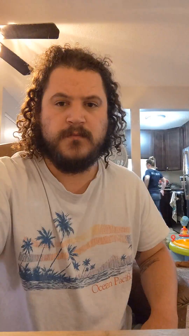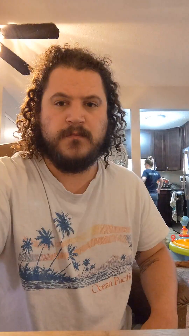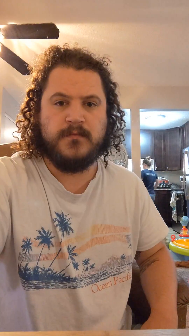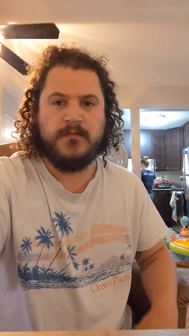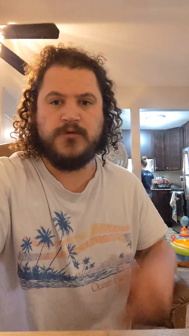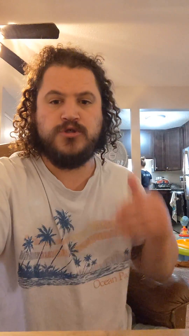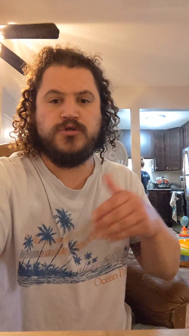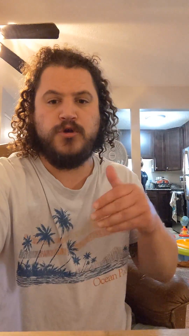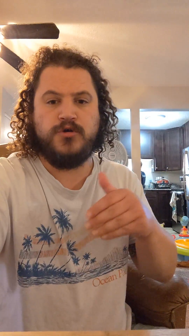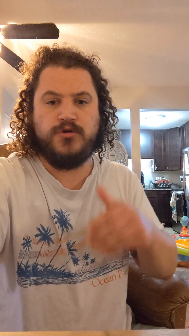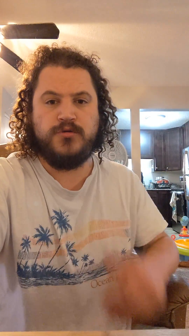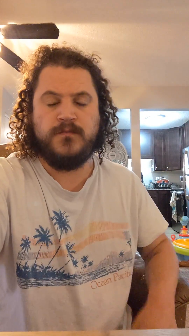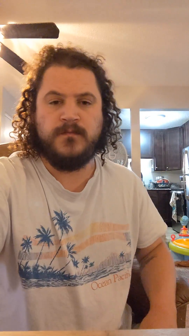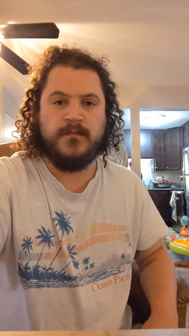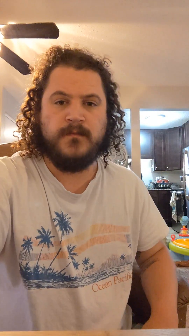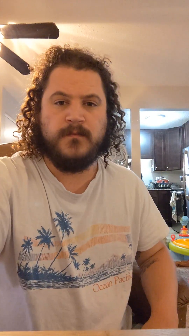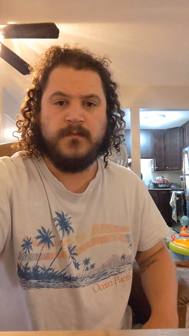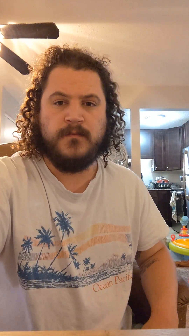doctor